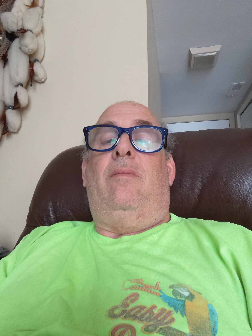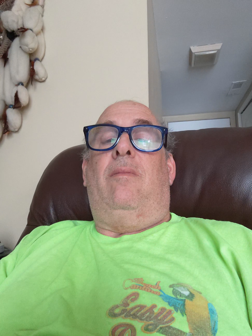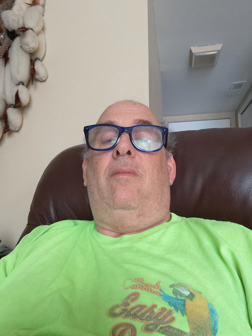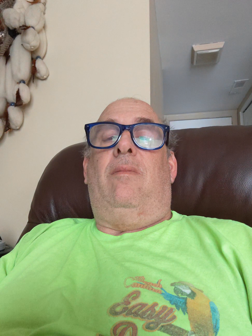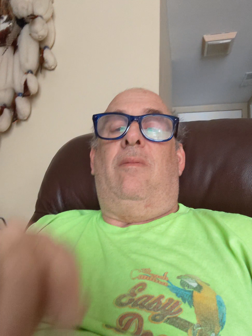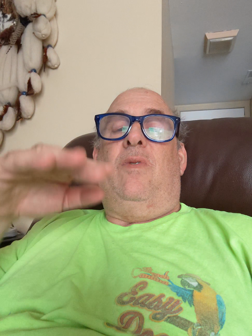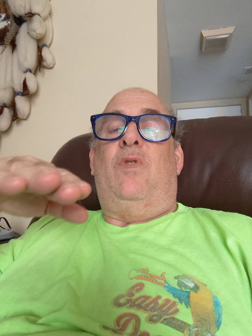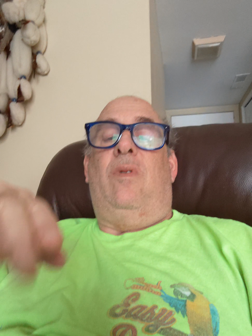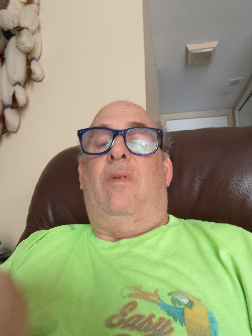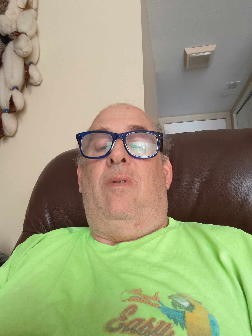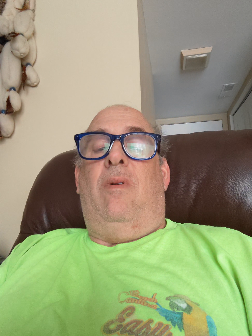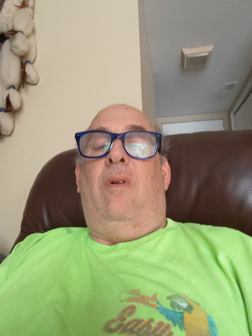child